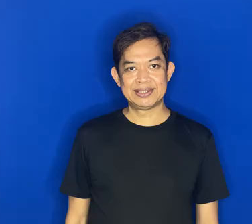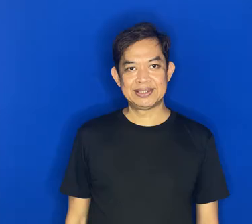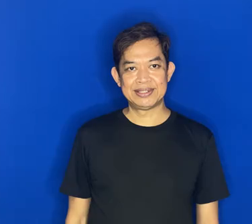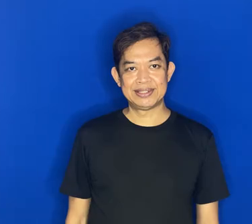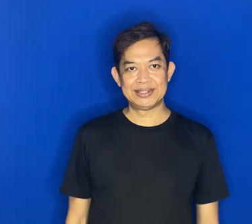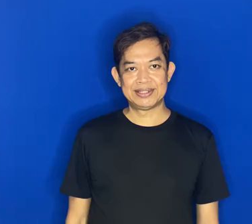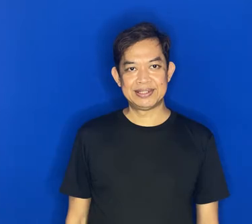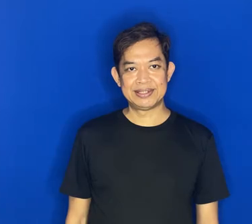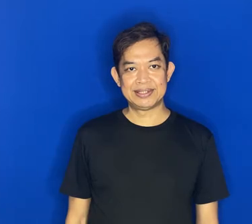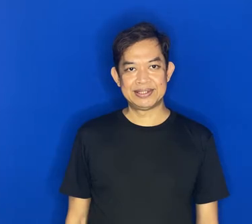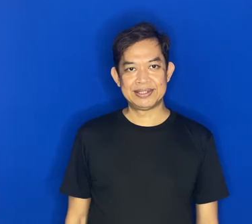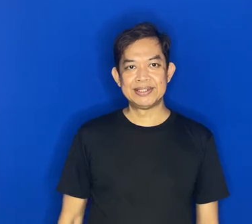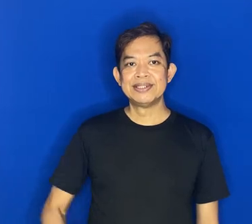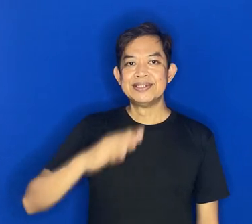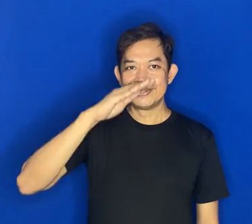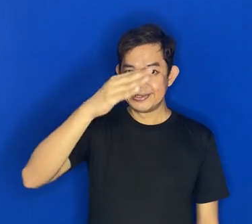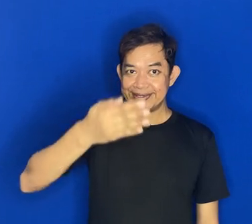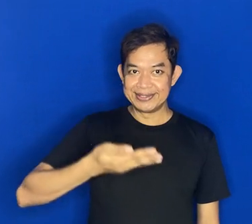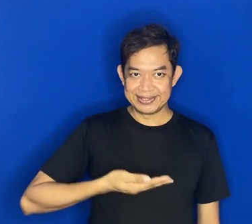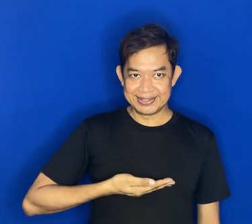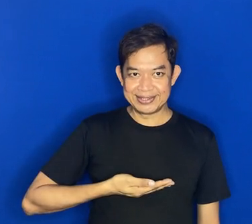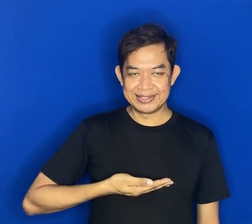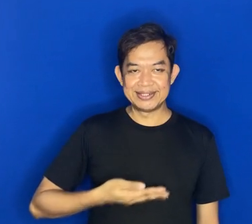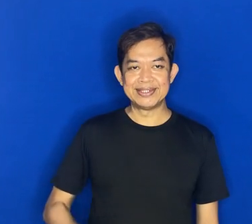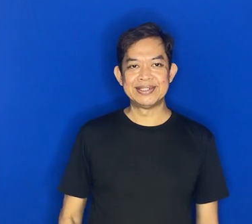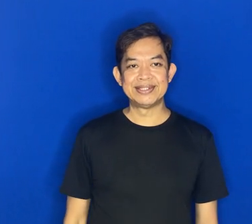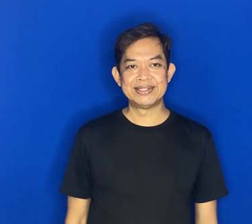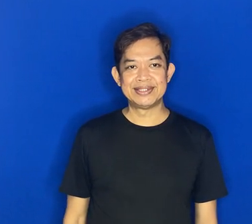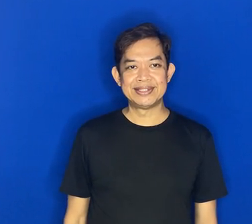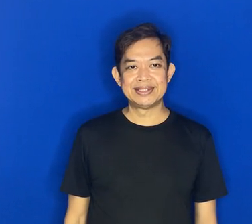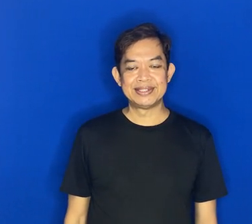youre welcome